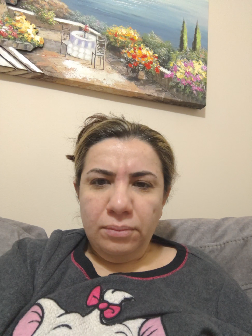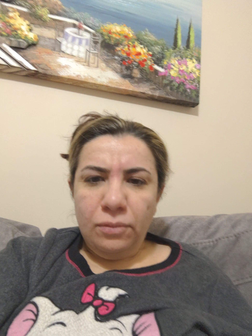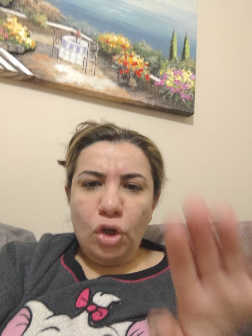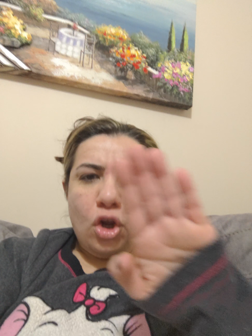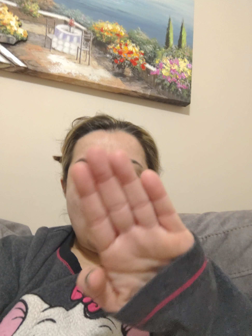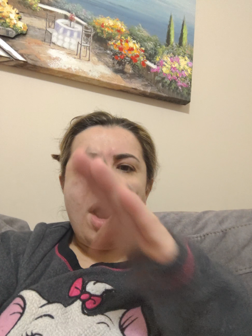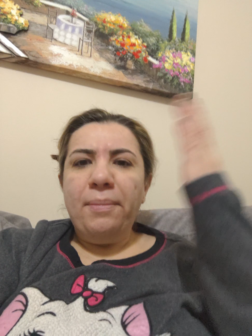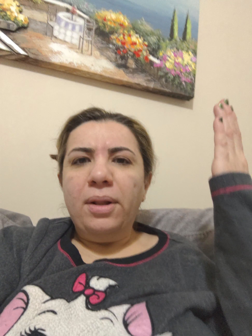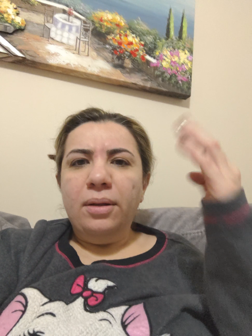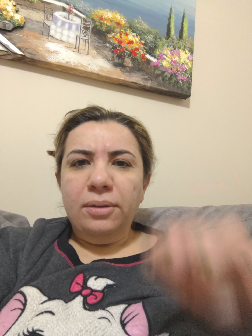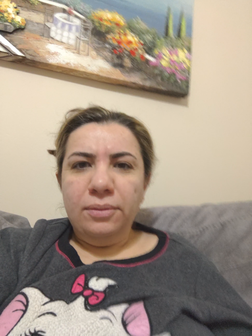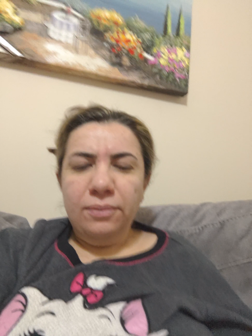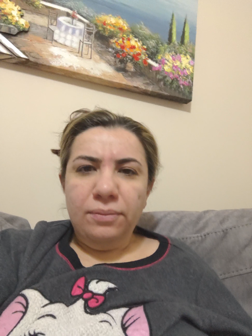open